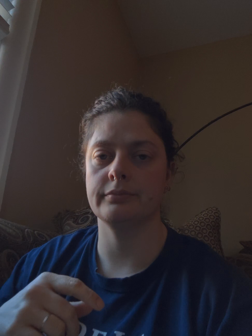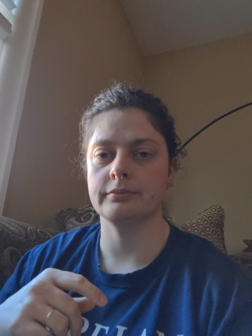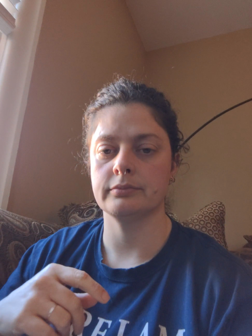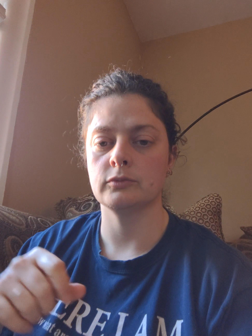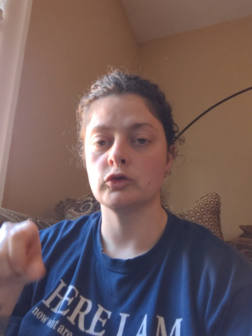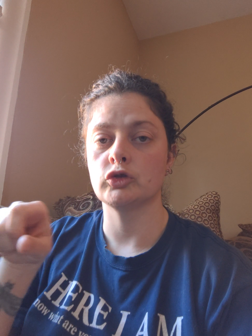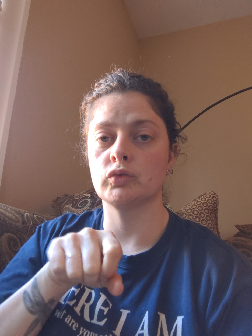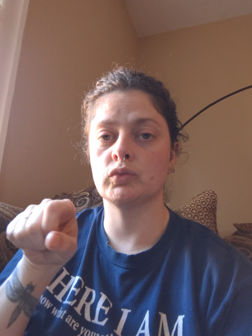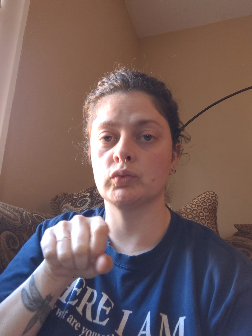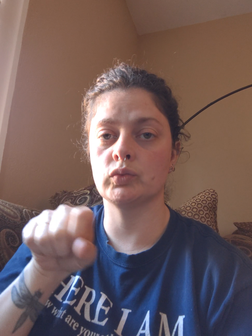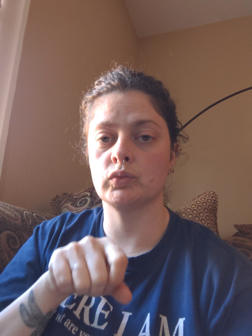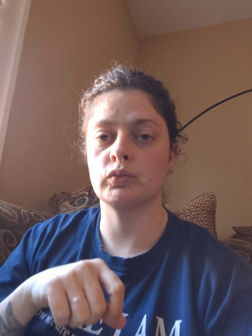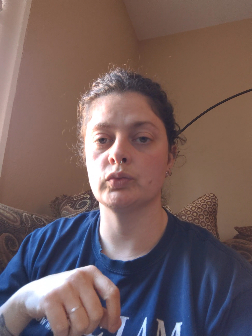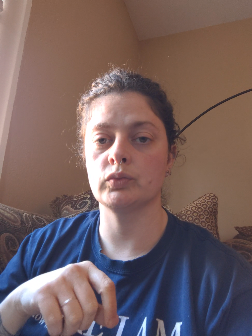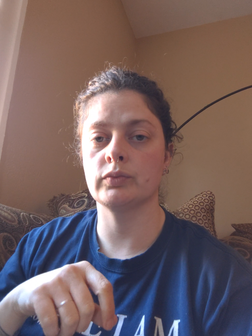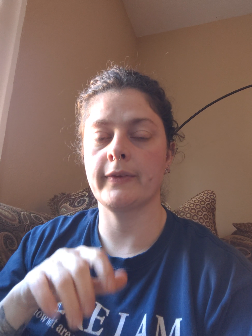shoe